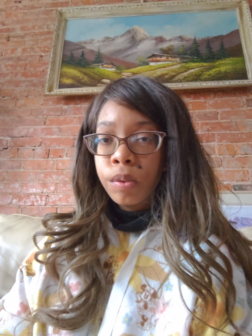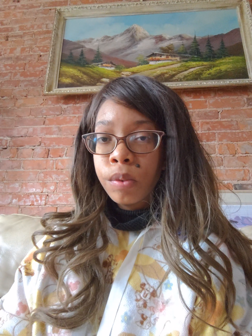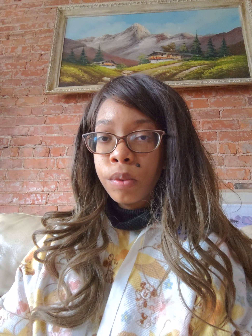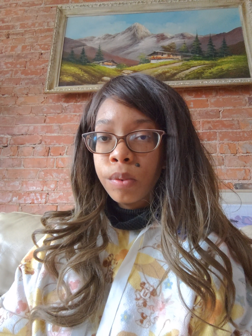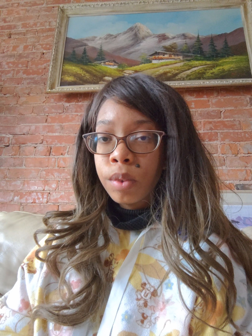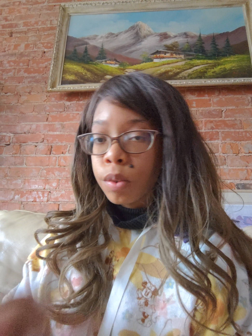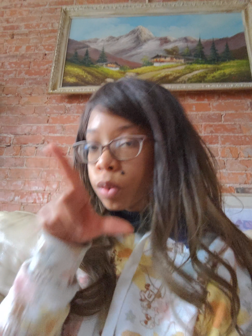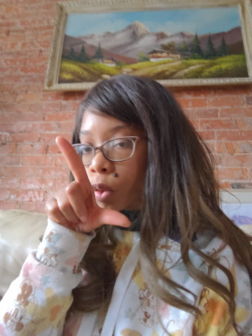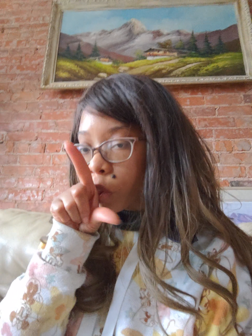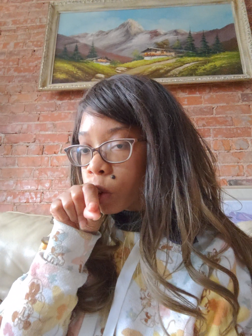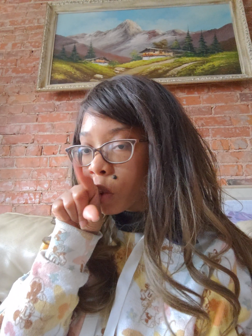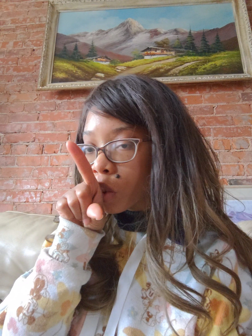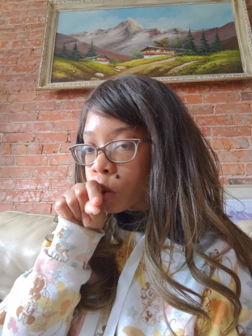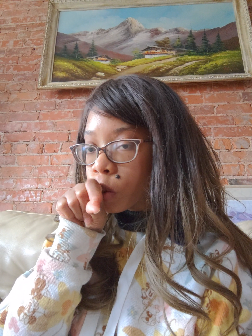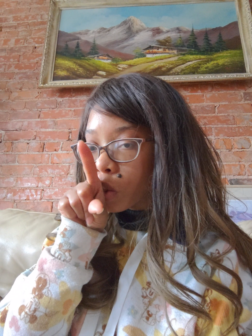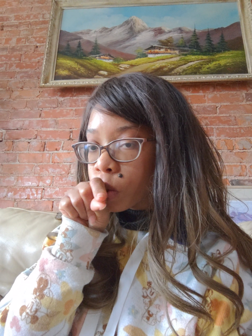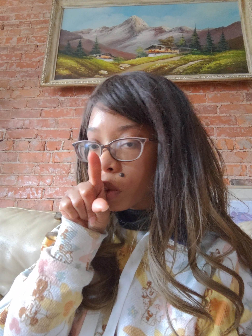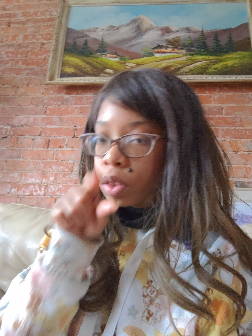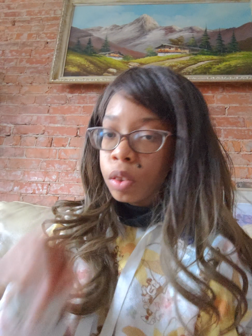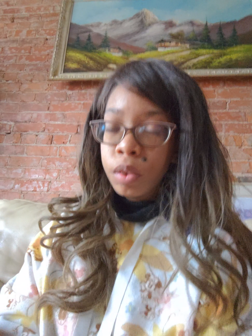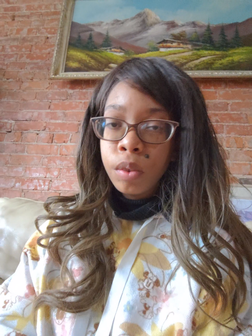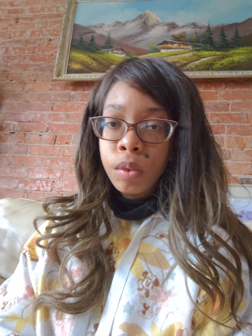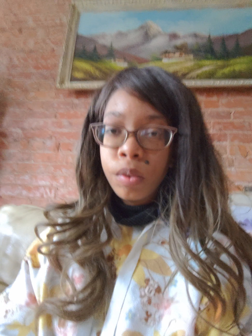bird